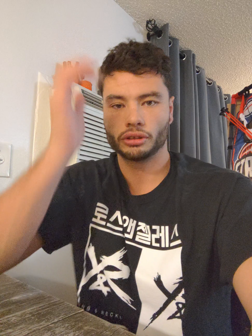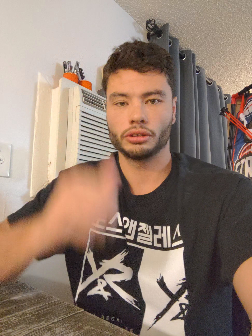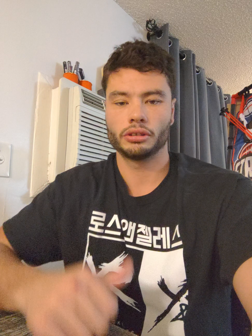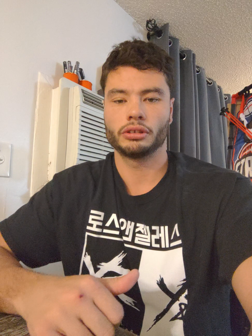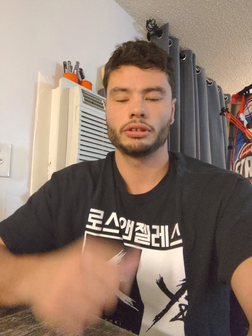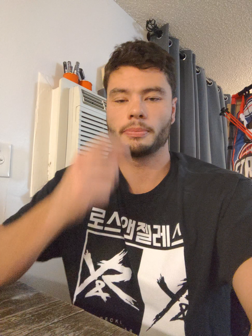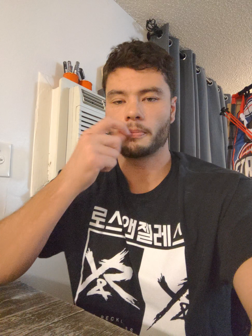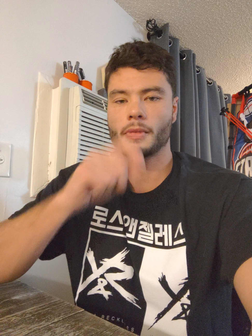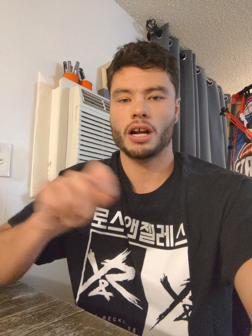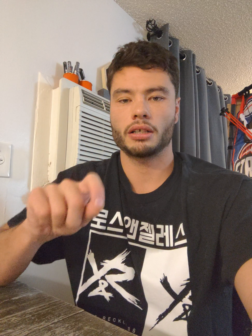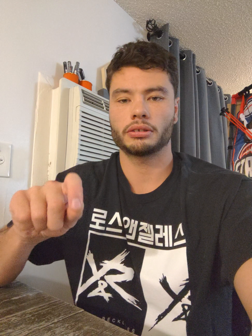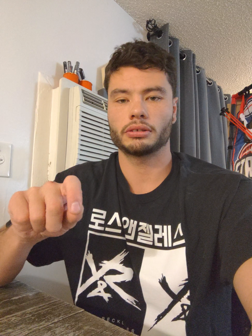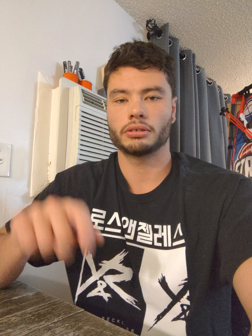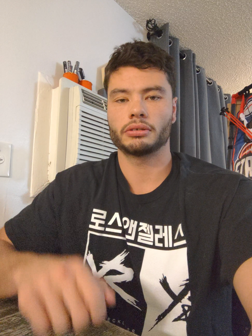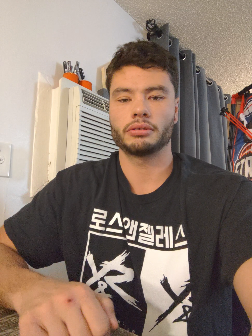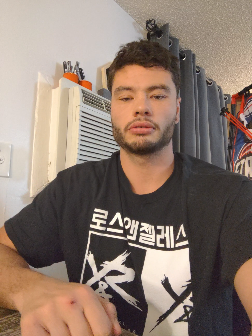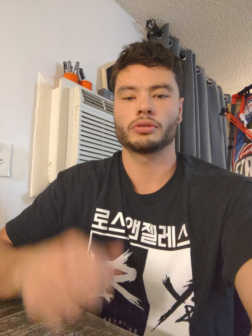pen